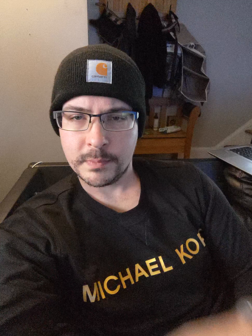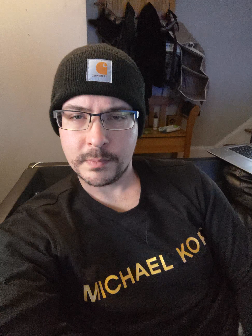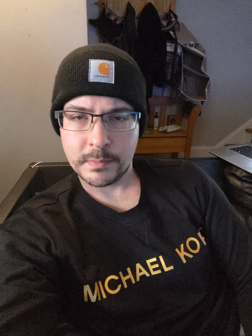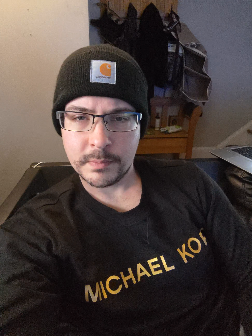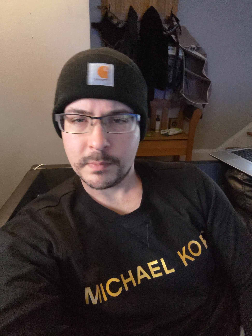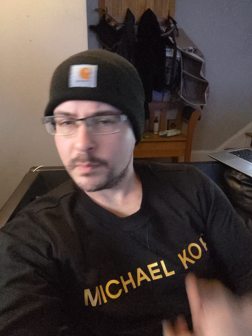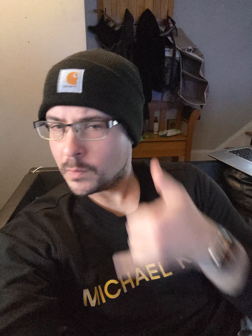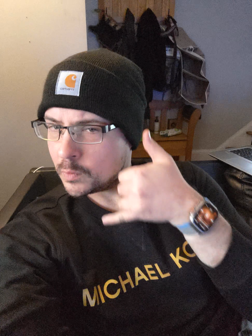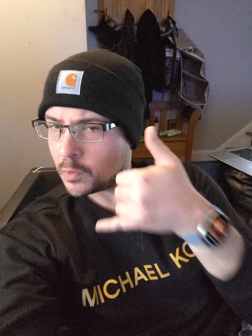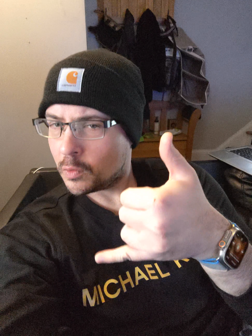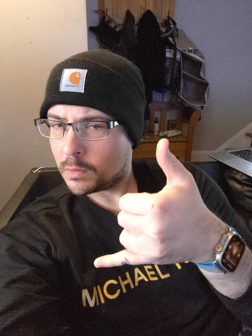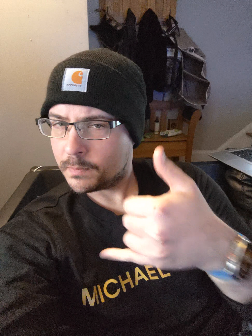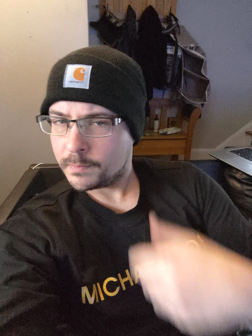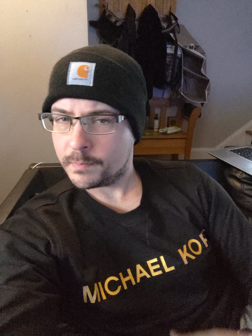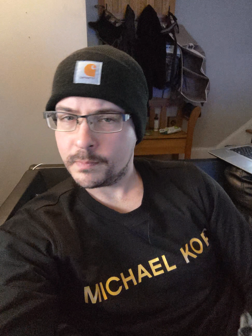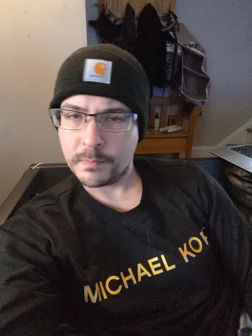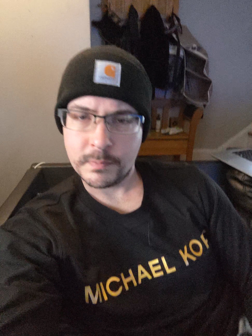call on the phone